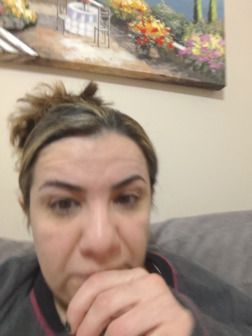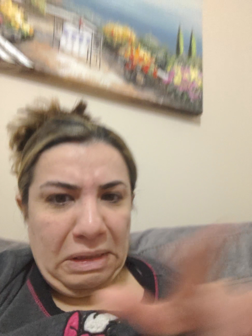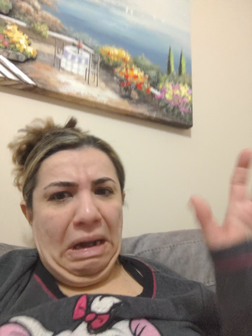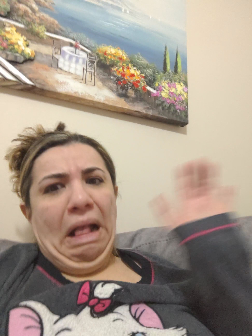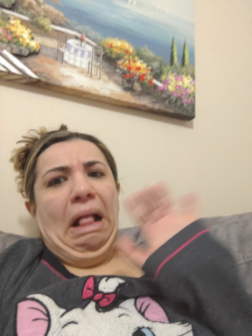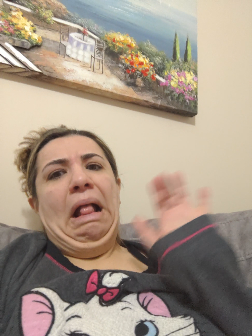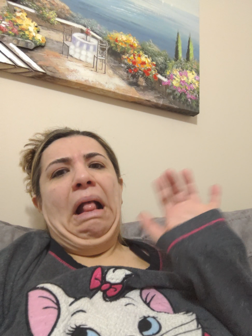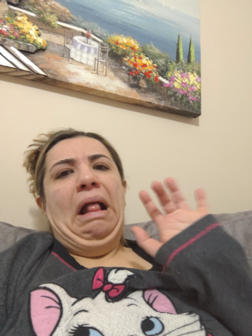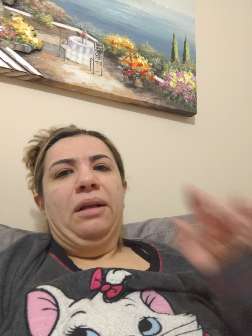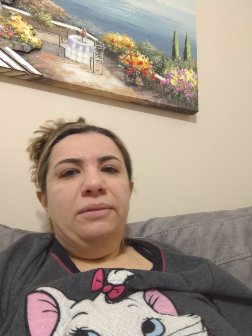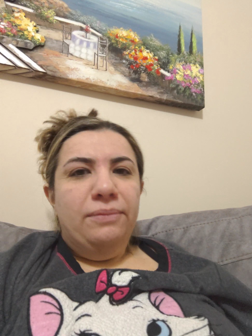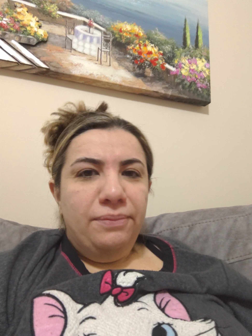yucky